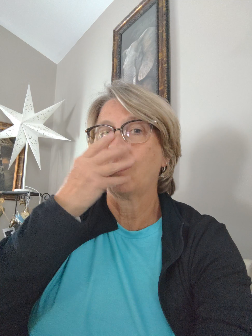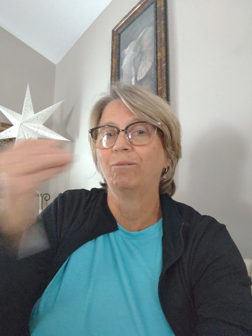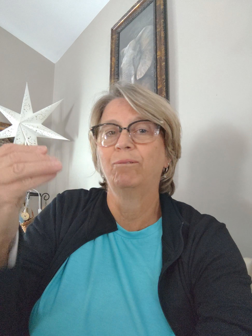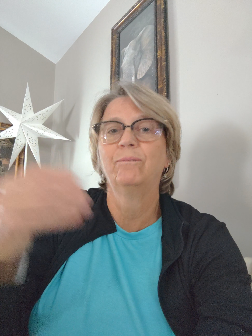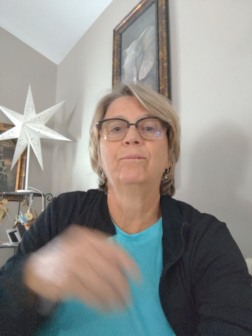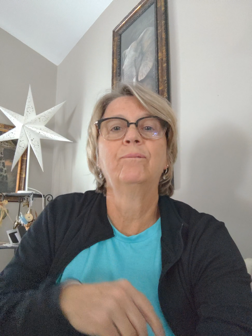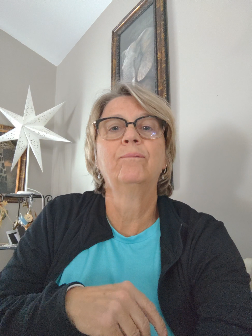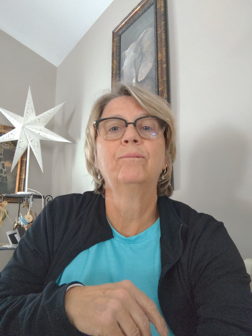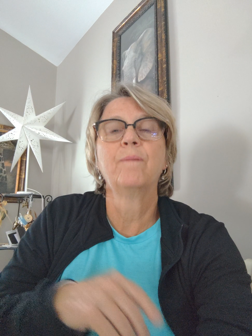wolf